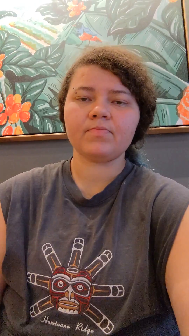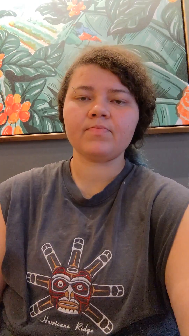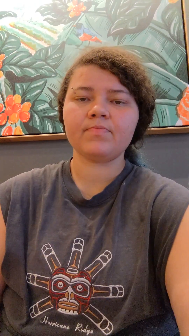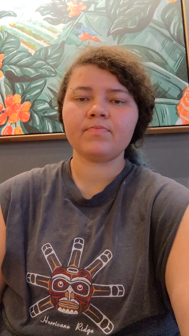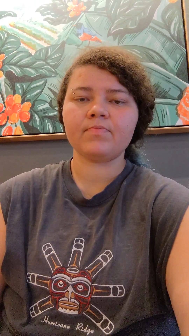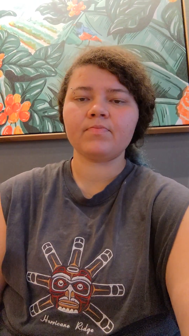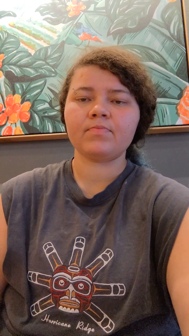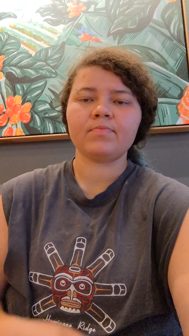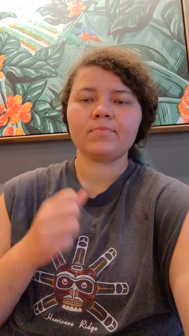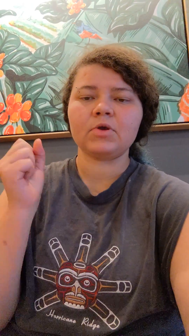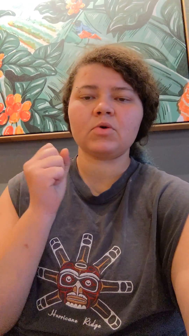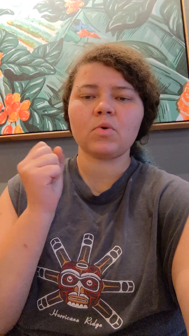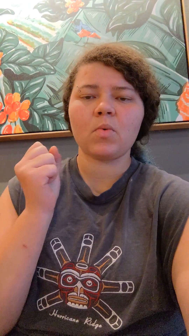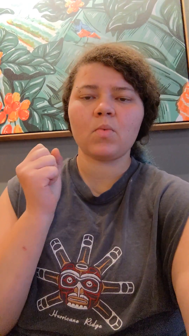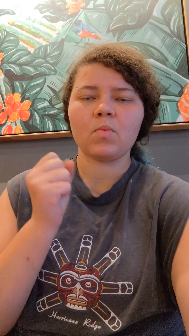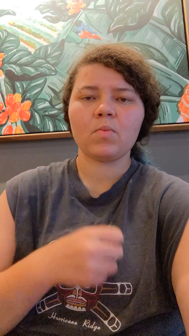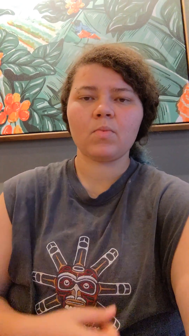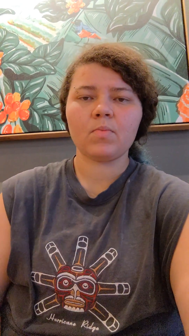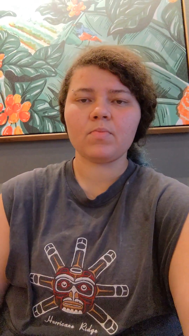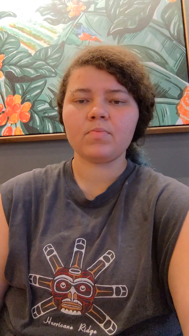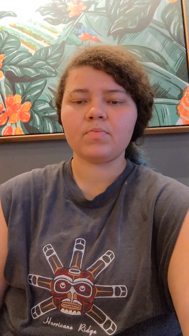cold